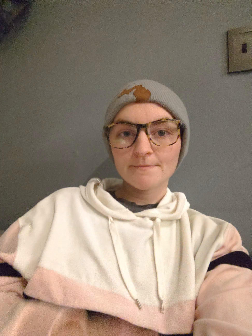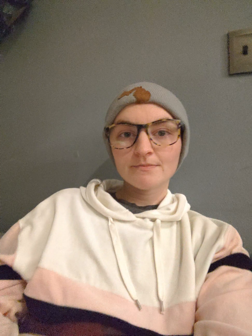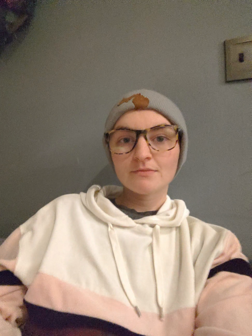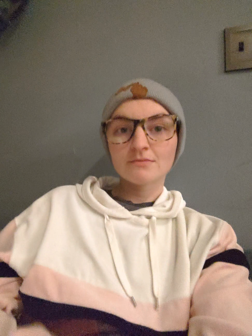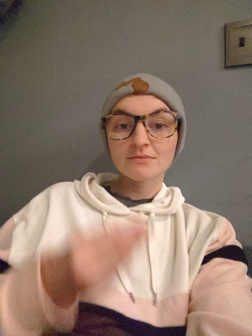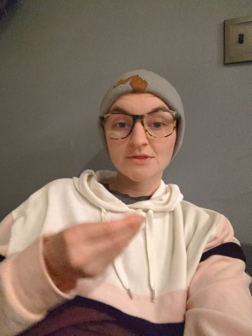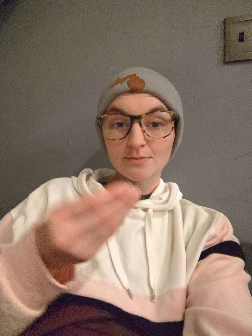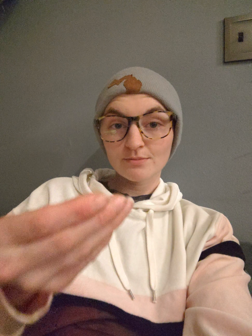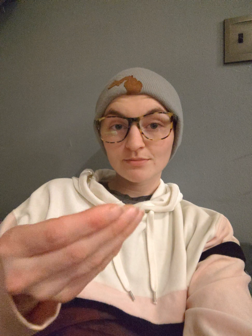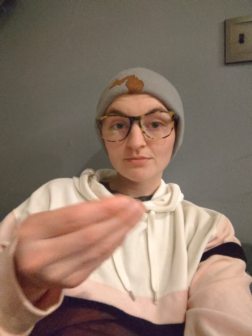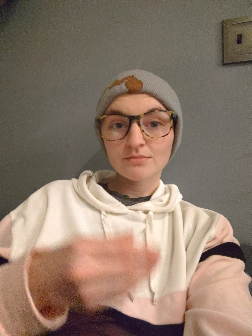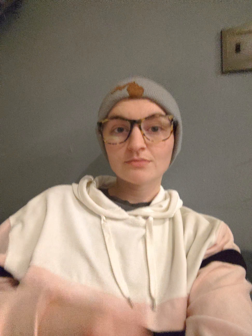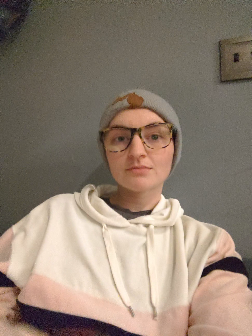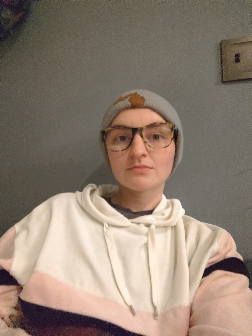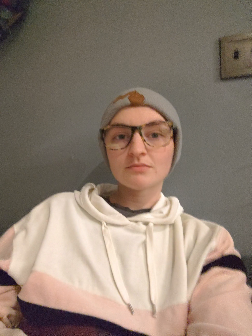give